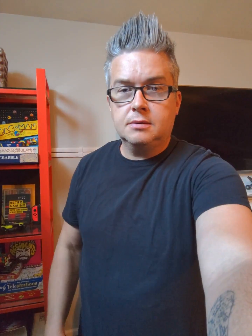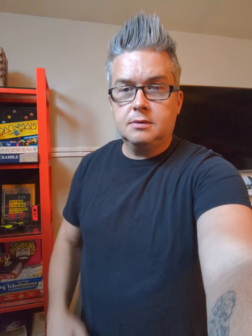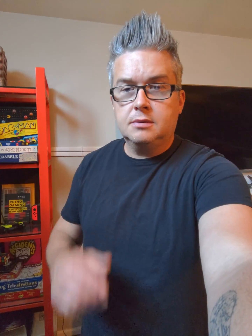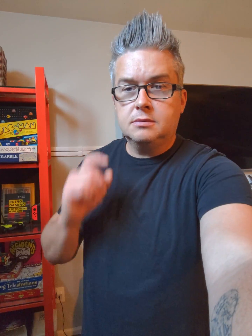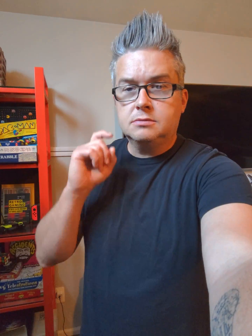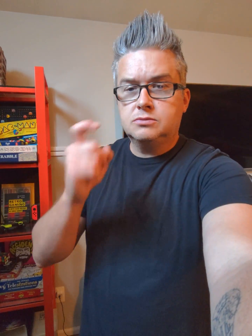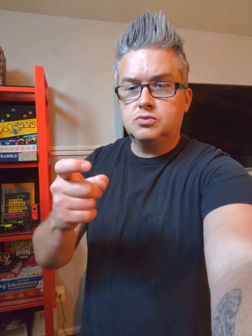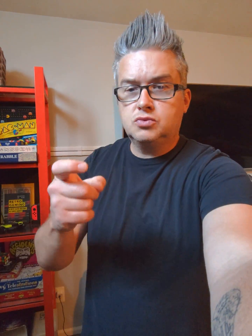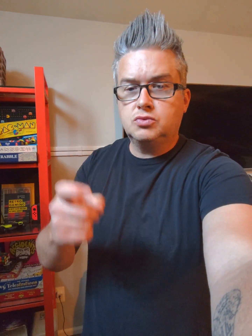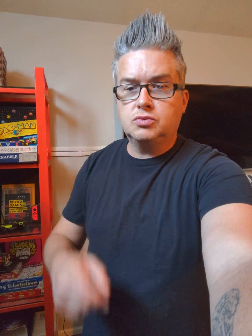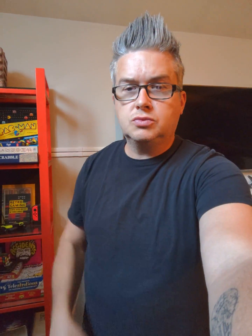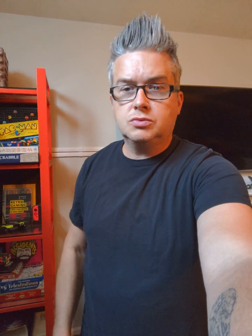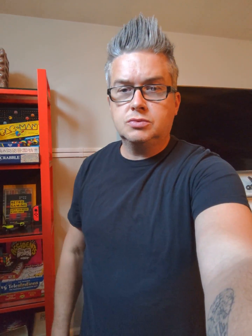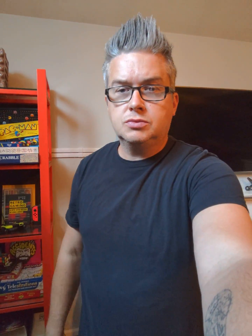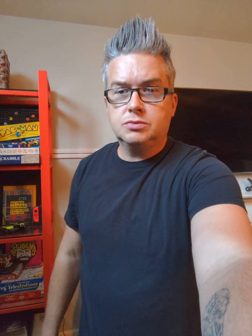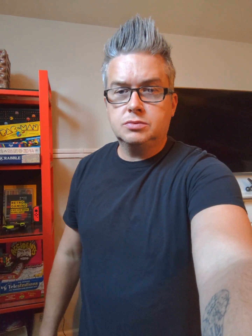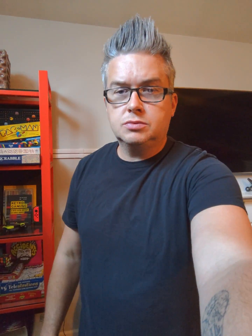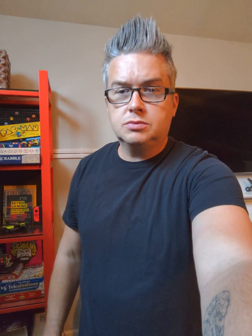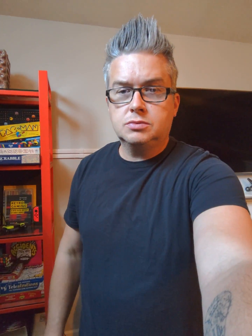present